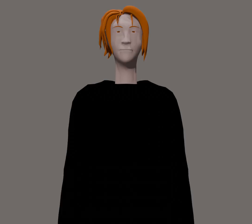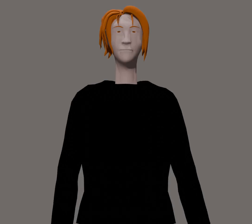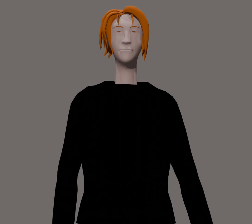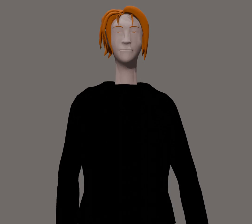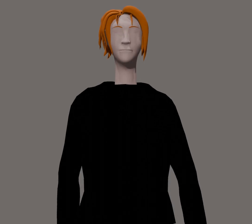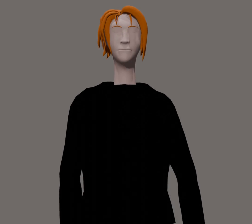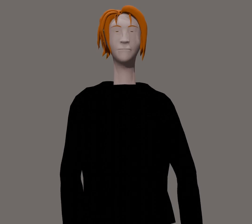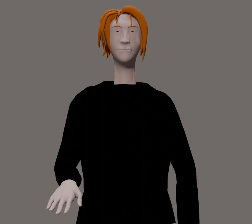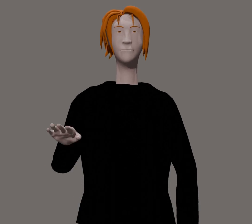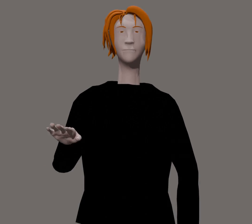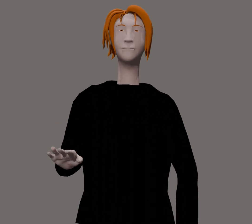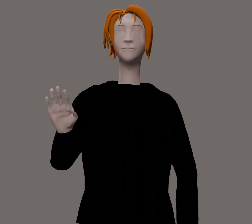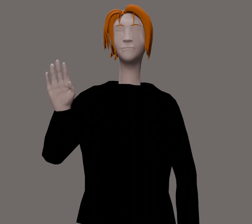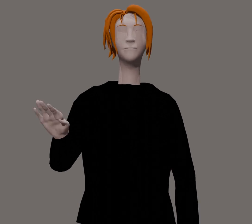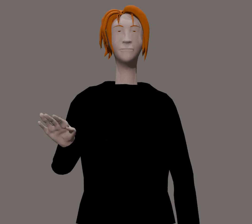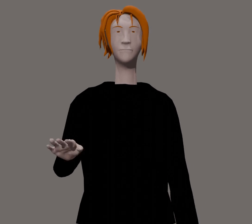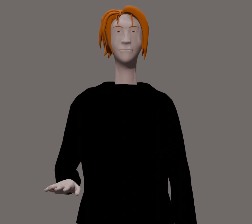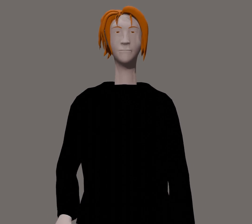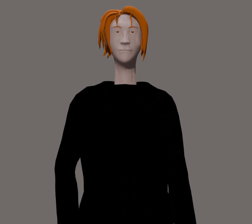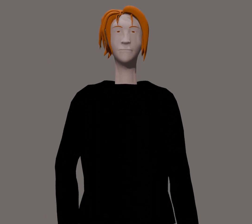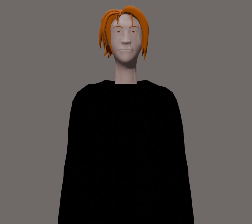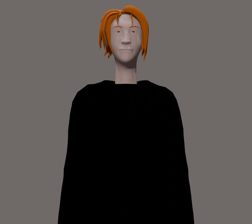Child